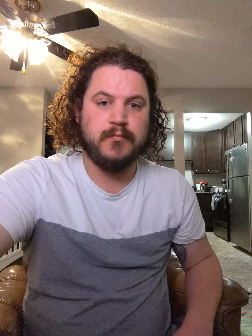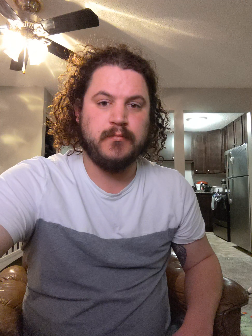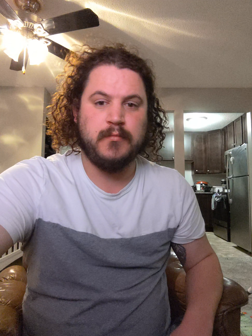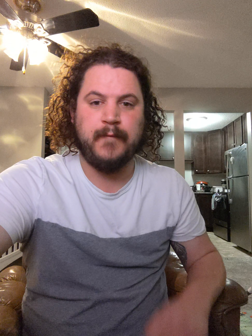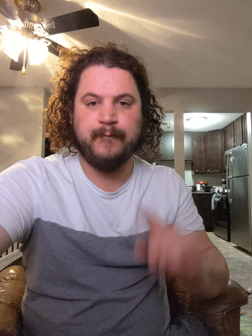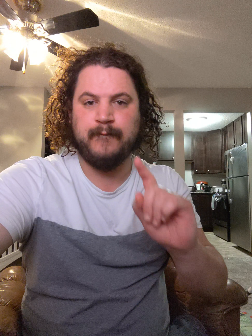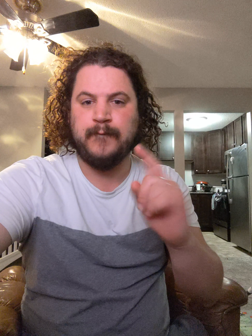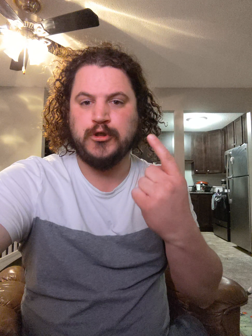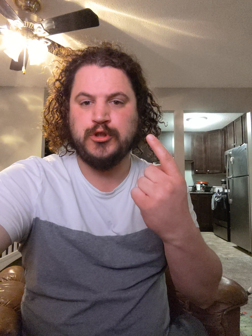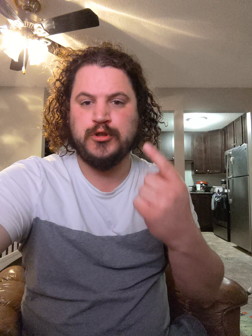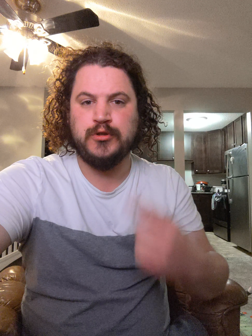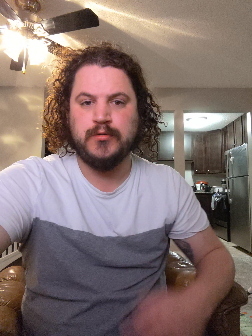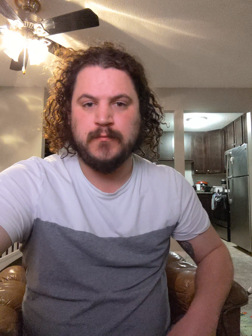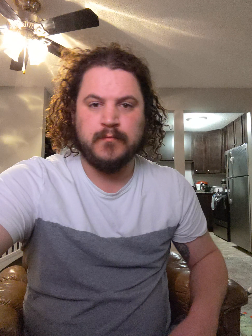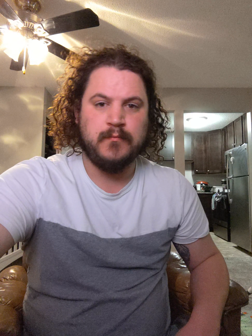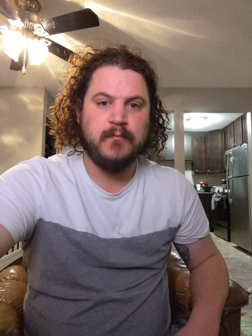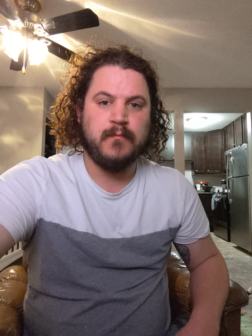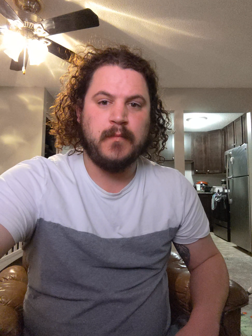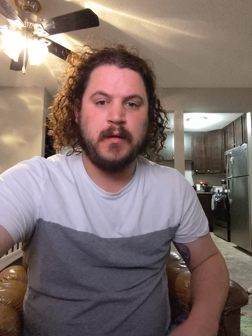first